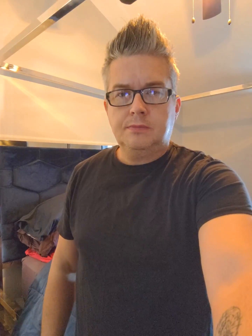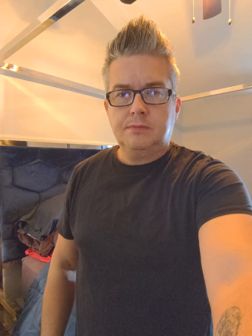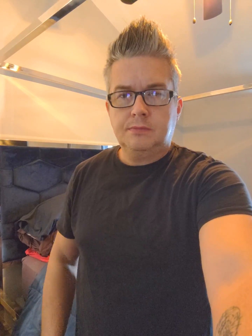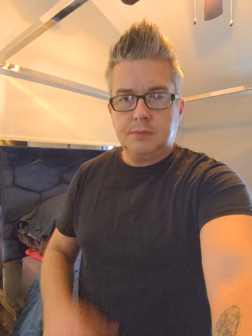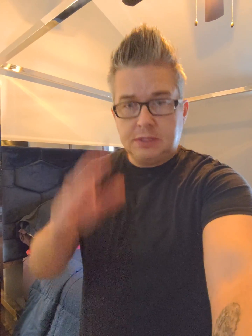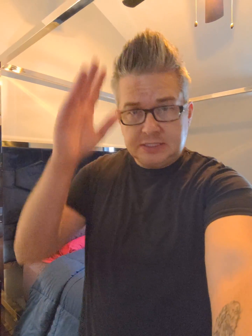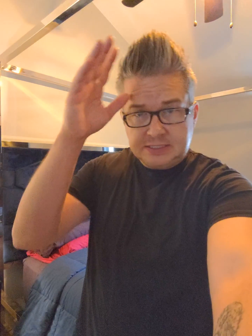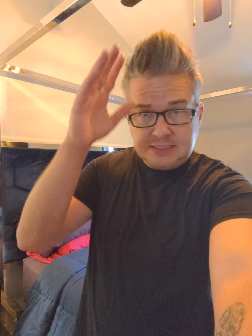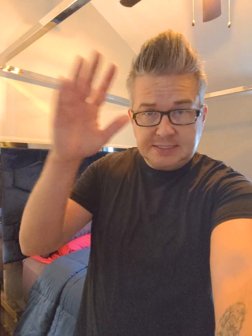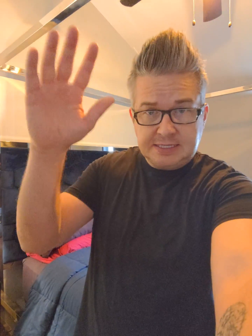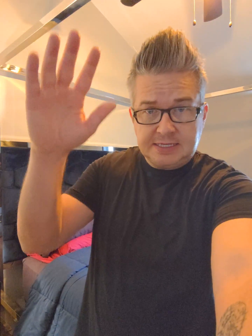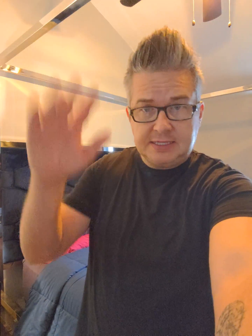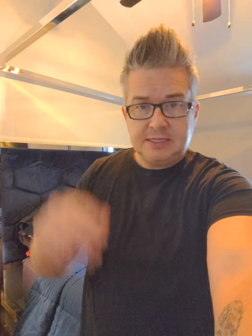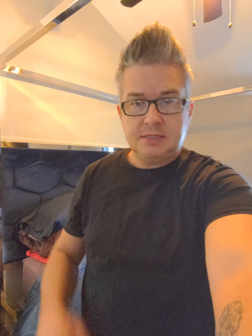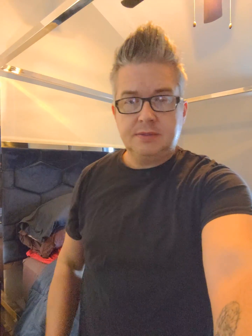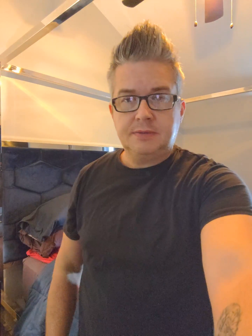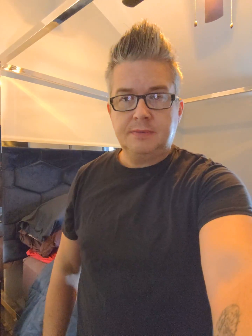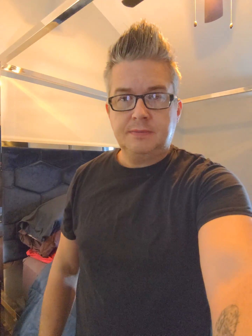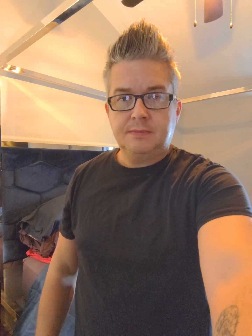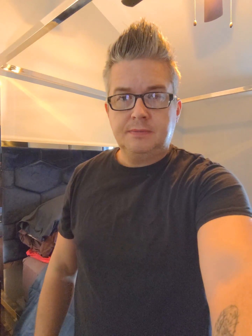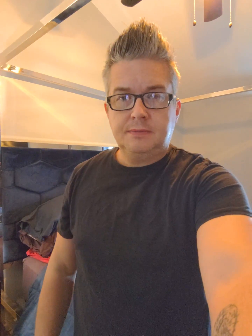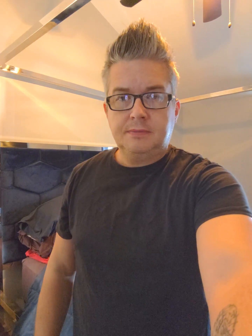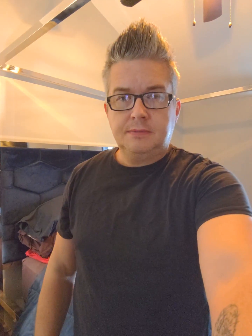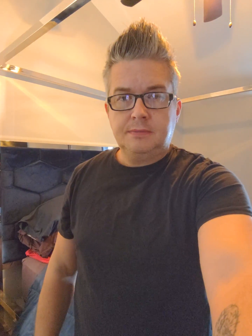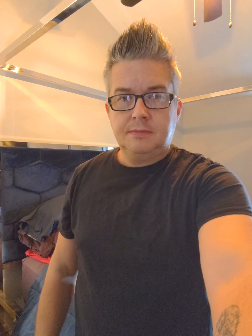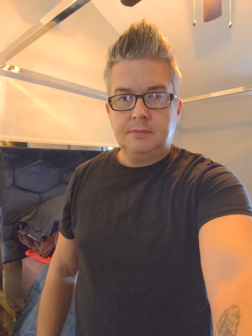moose